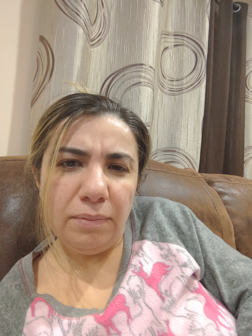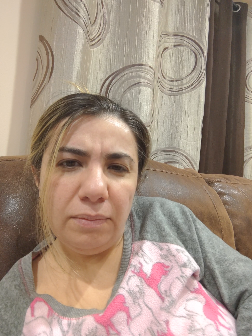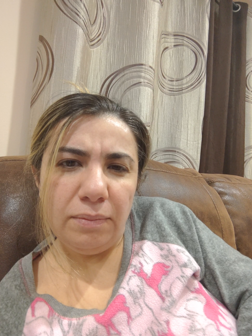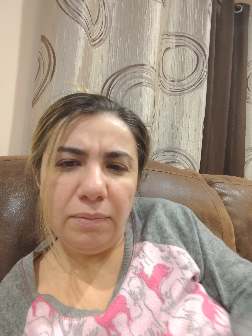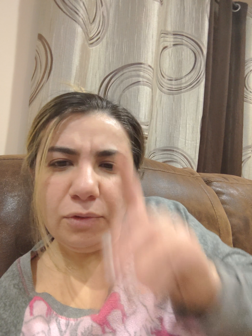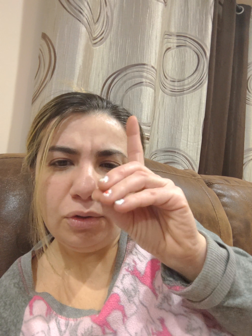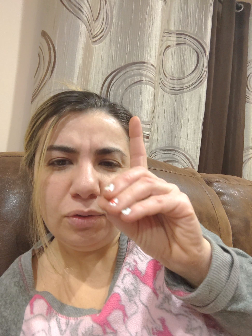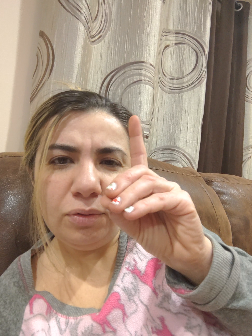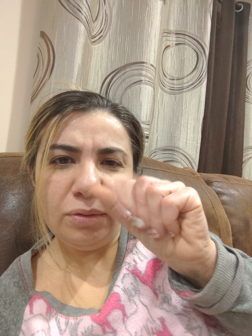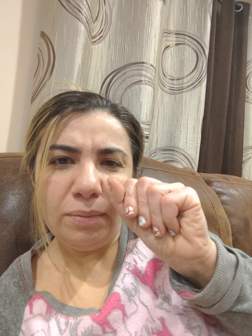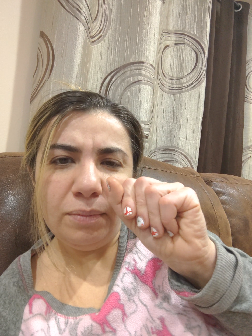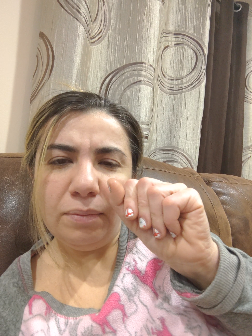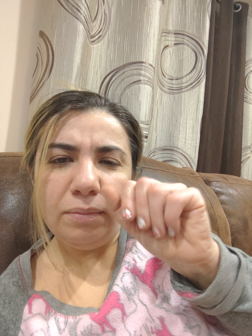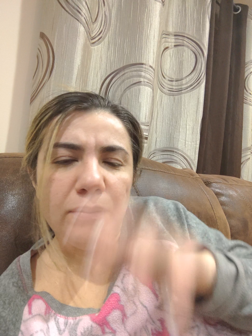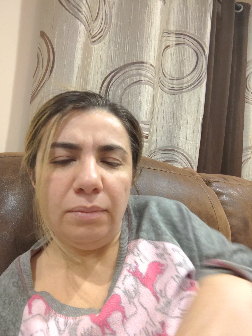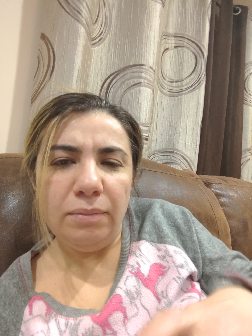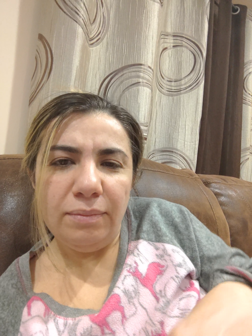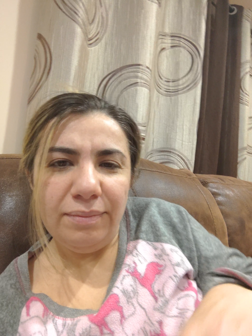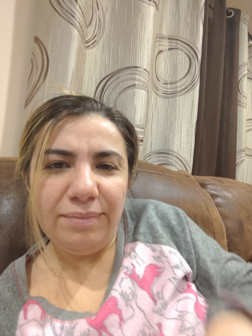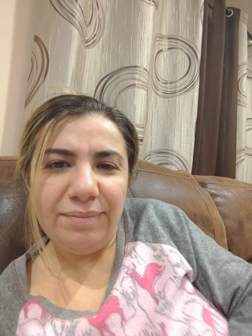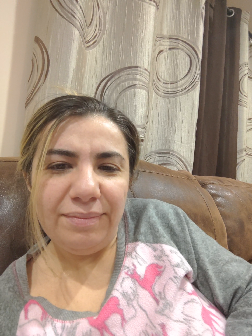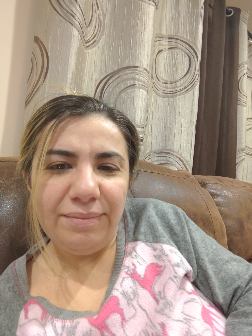drawer